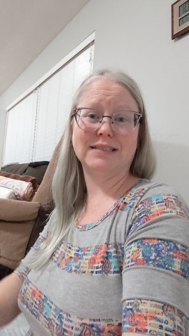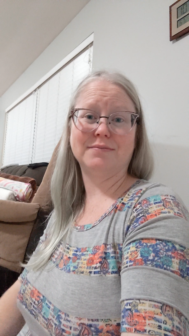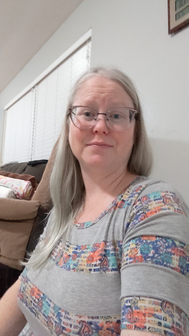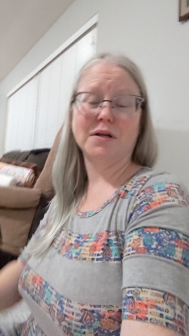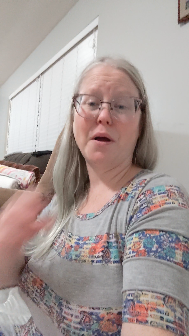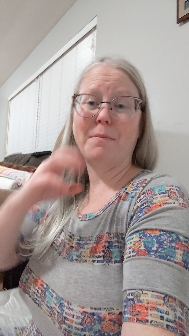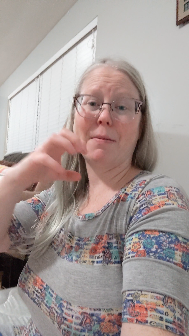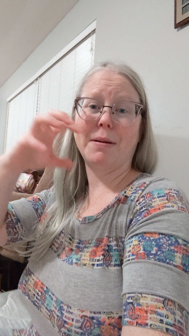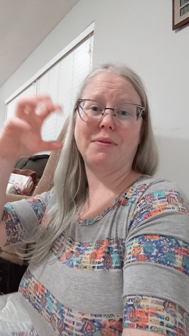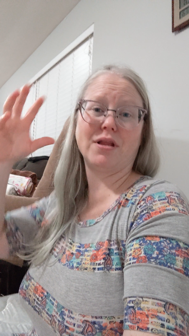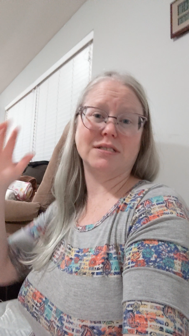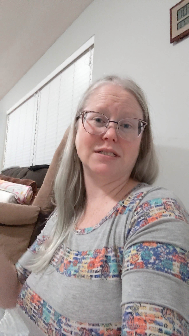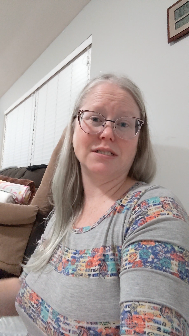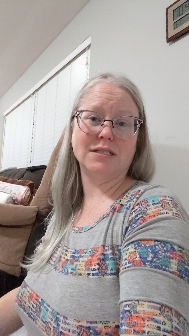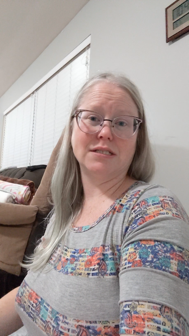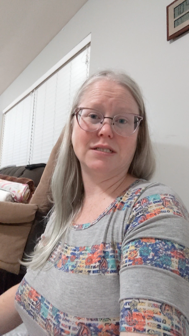bubbles